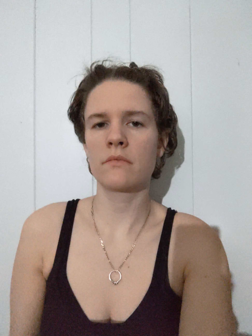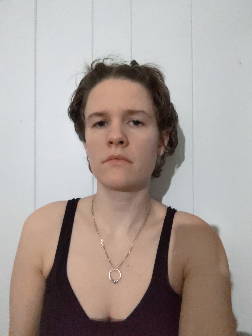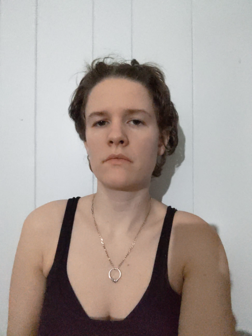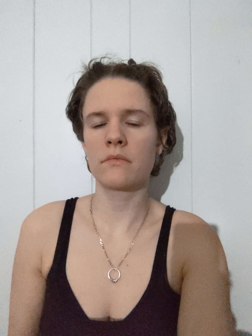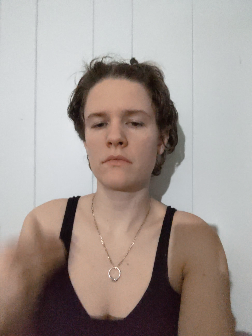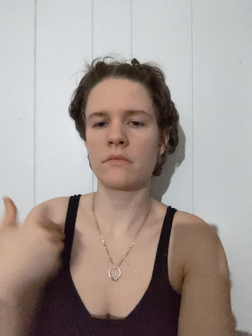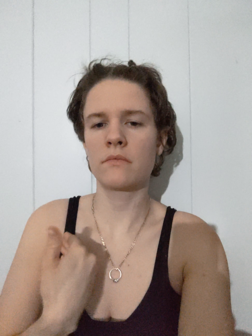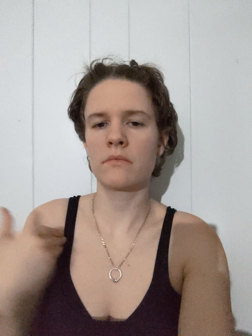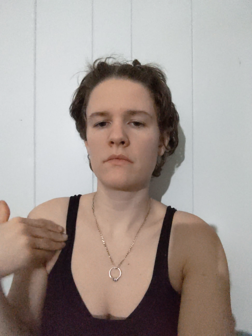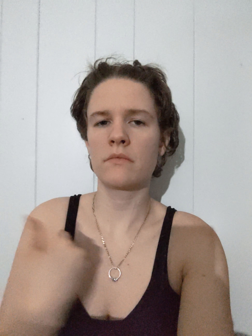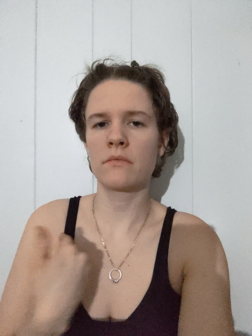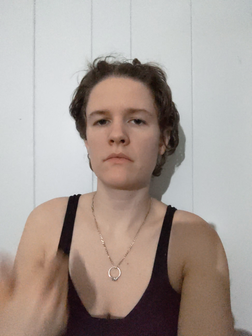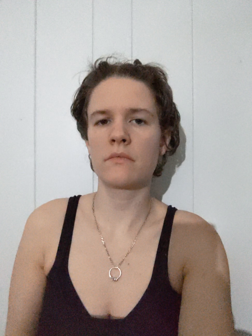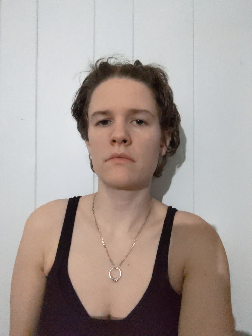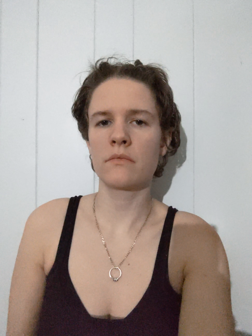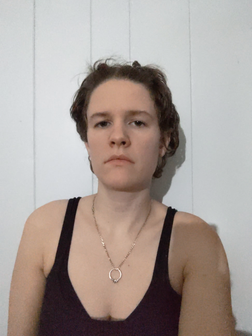animal